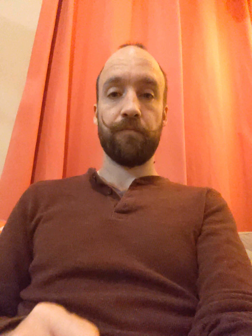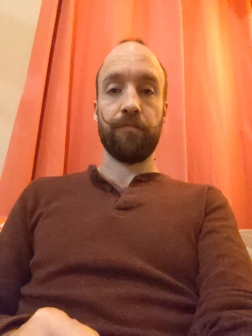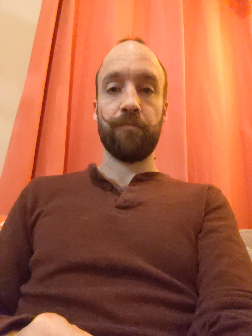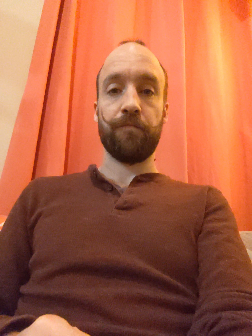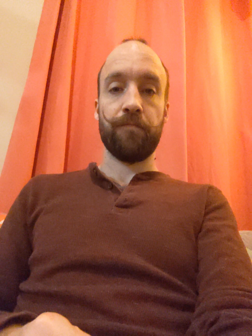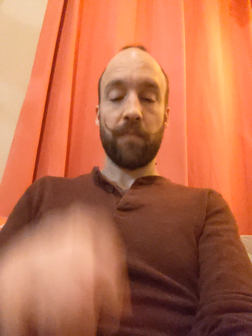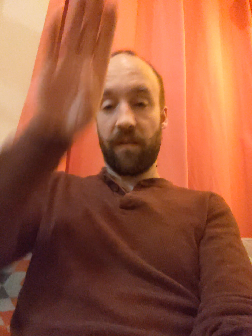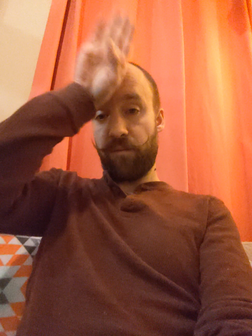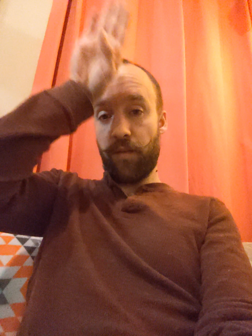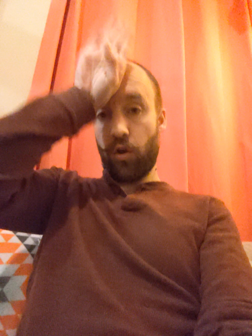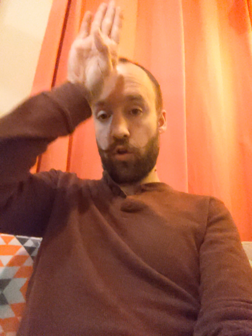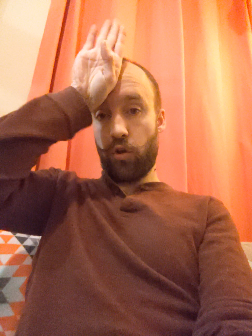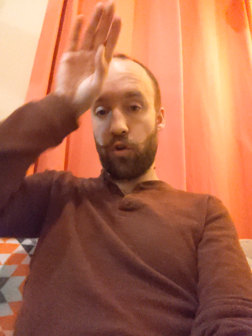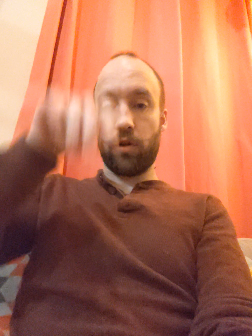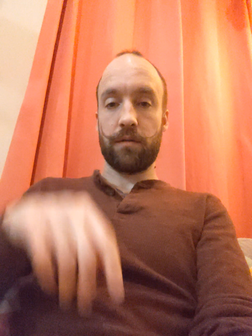fireman